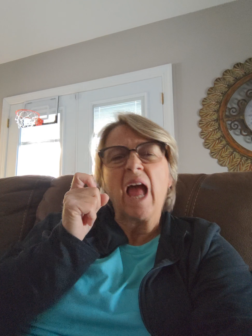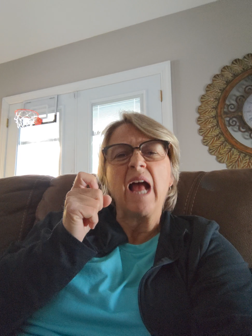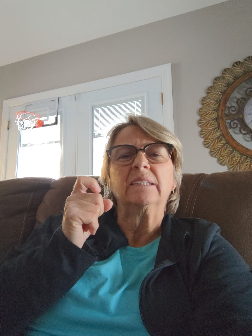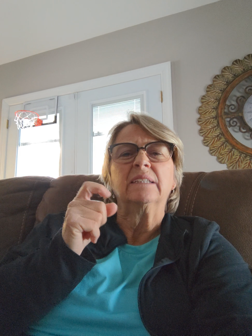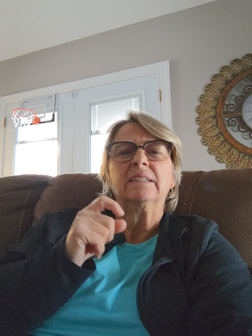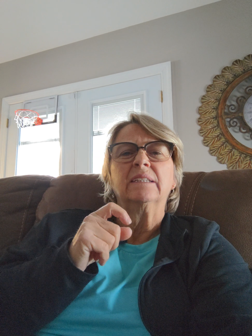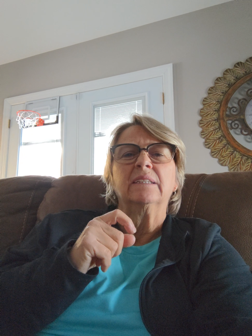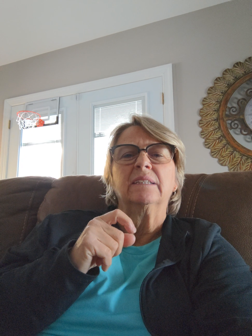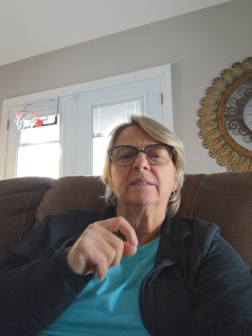fast